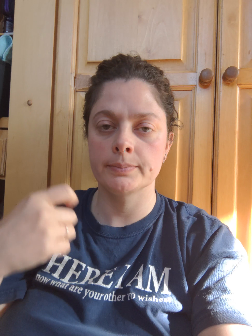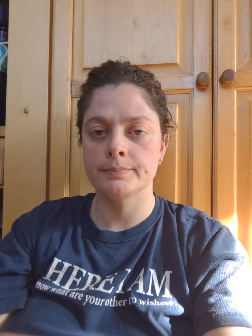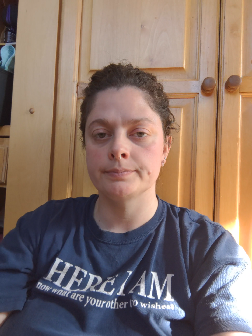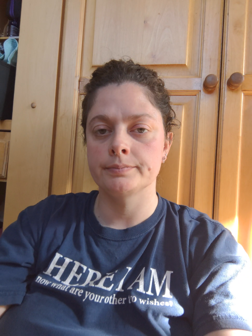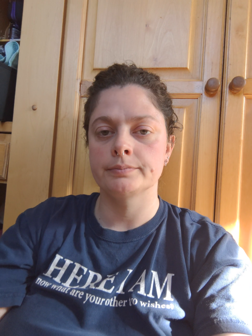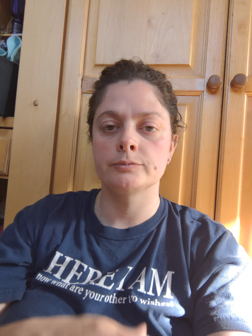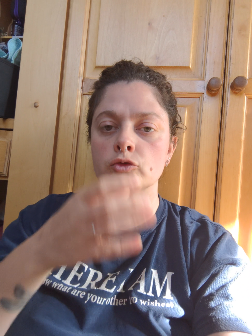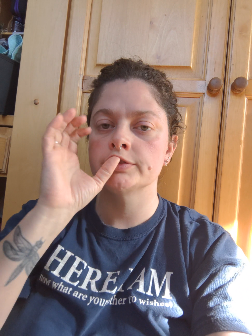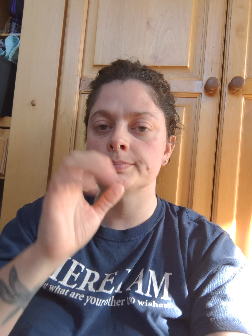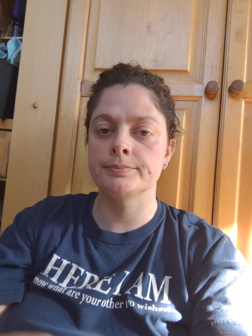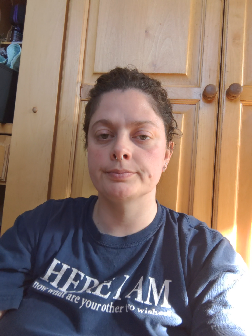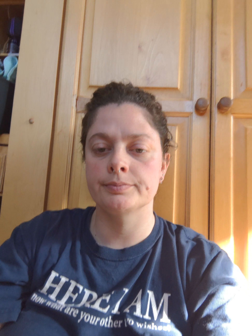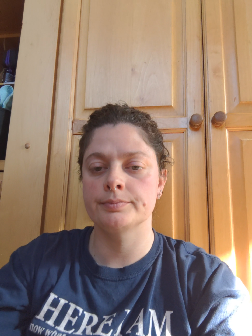drink